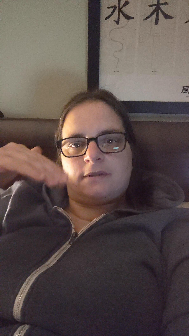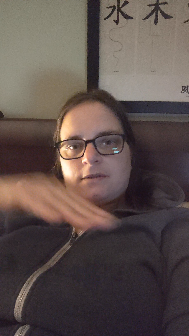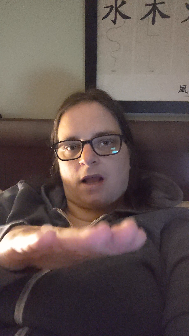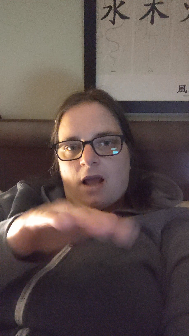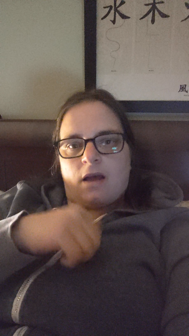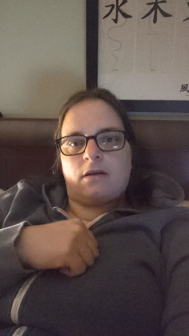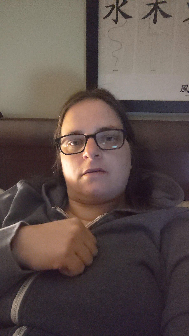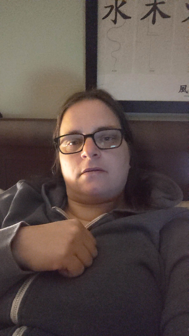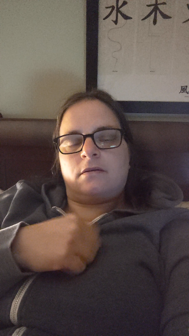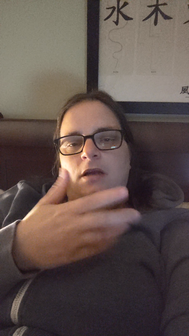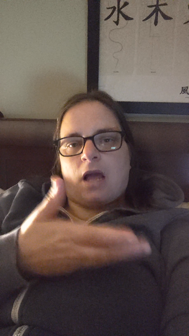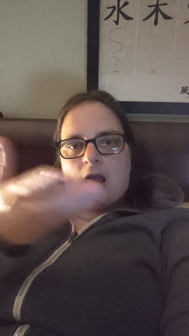carry